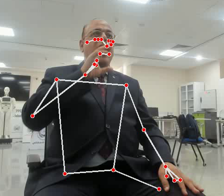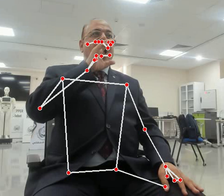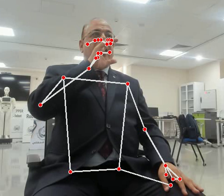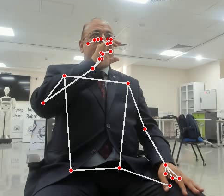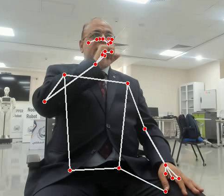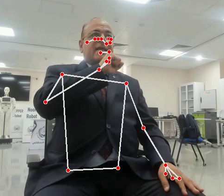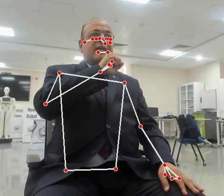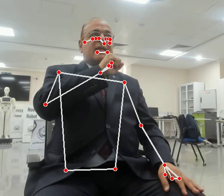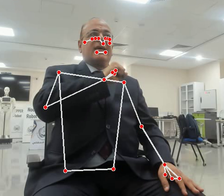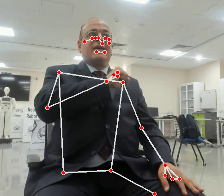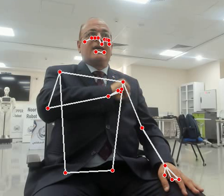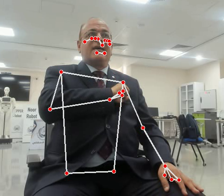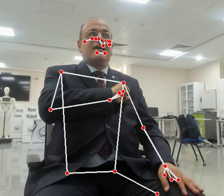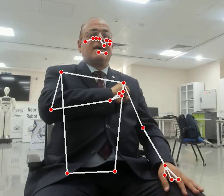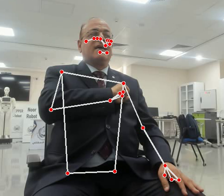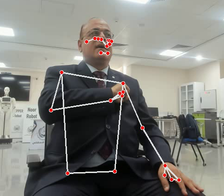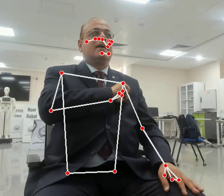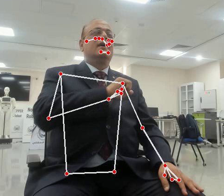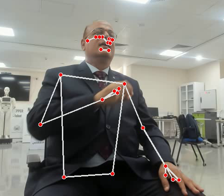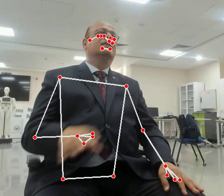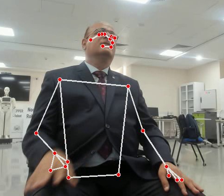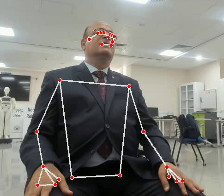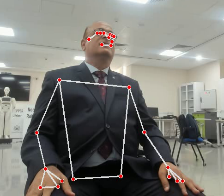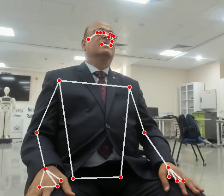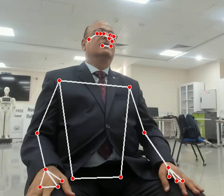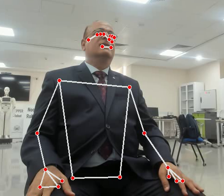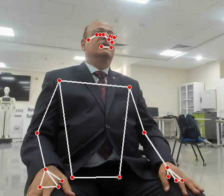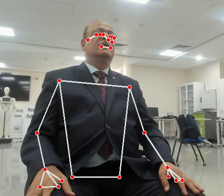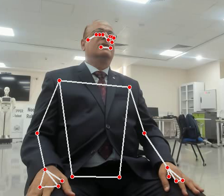fe sark